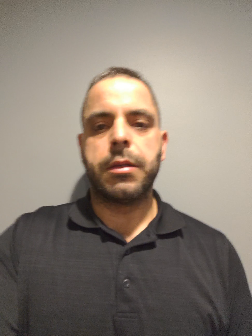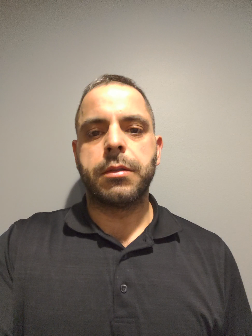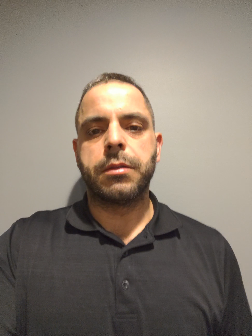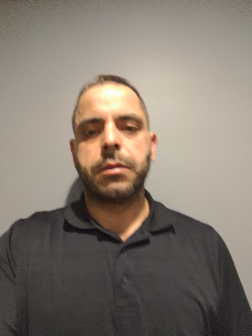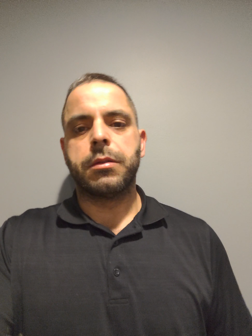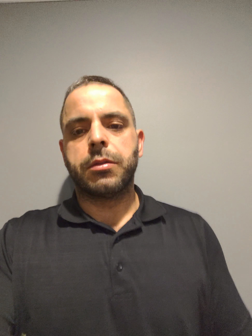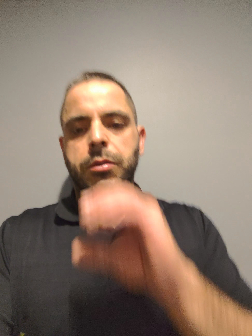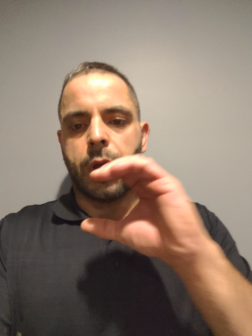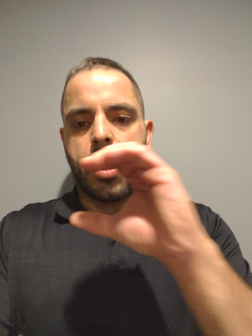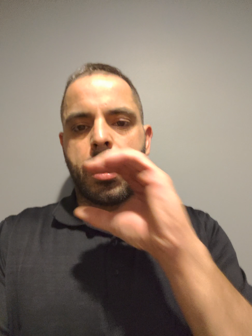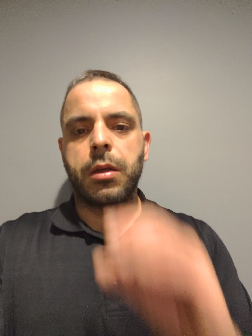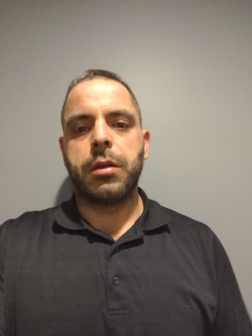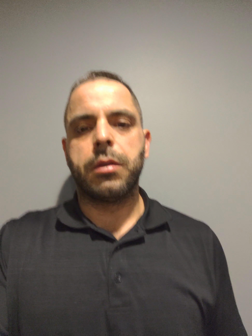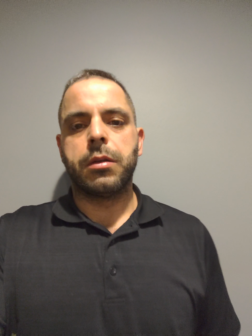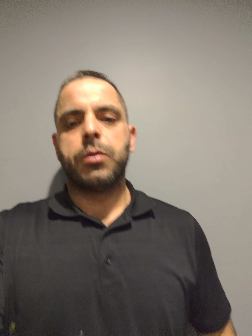chocolate